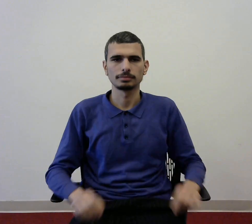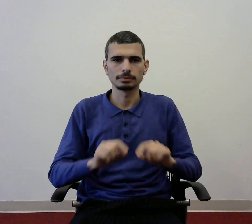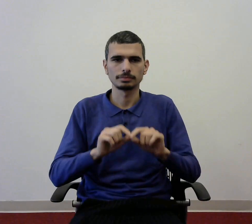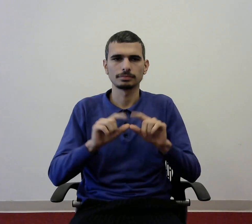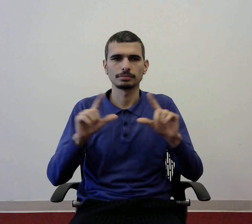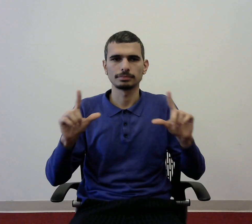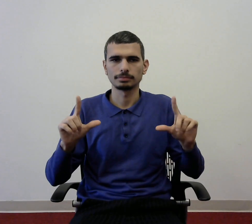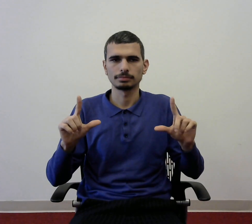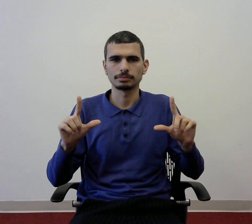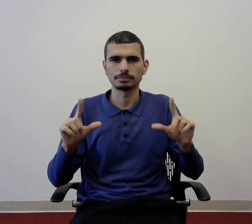məktəb